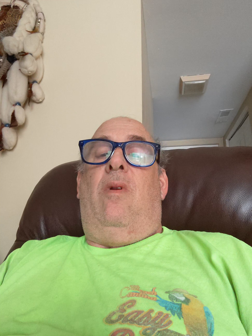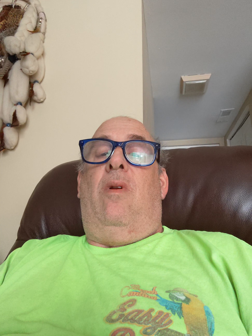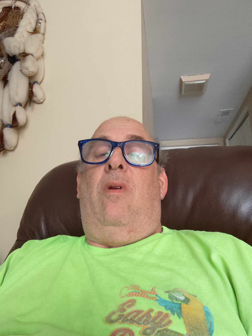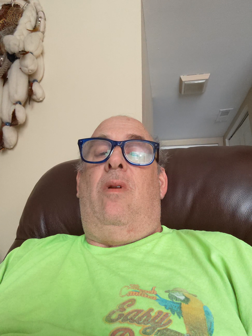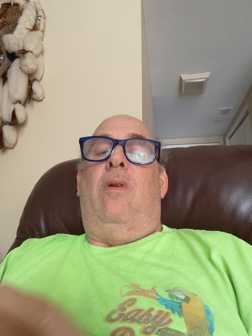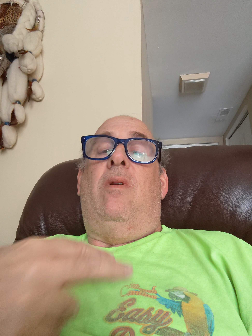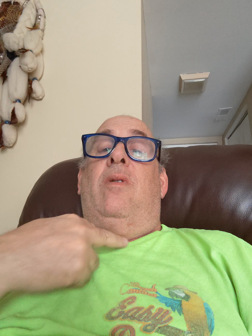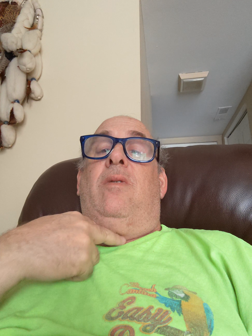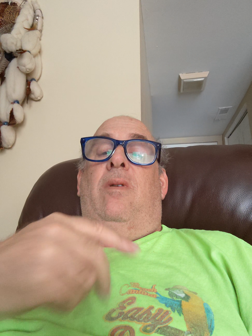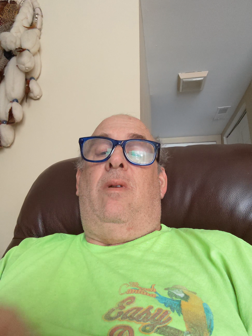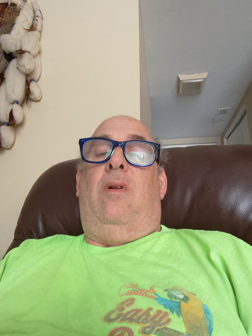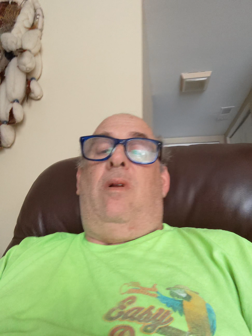stuck